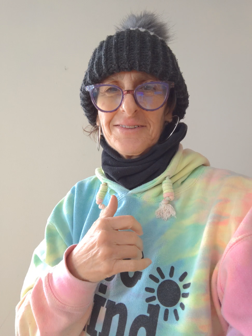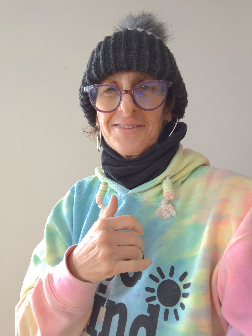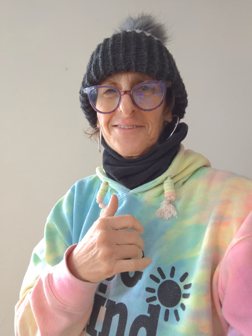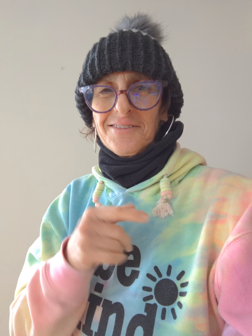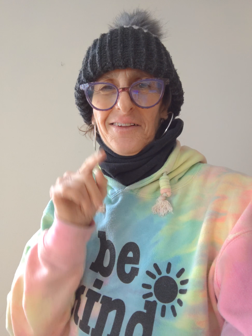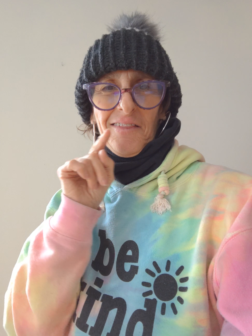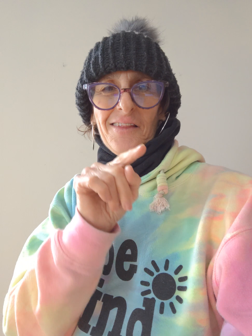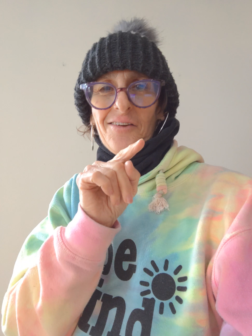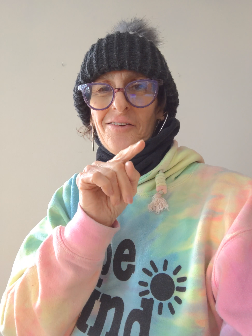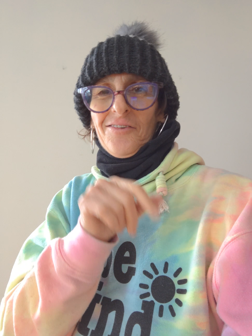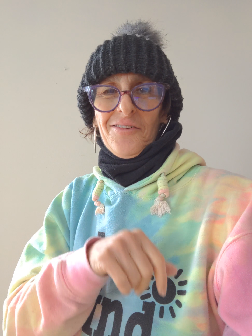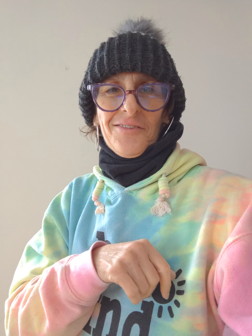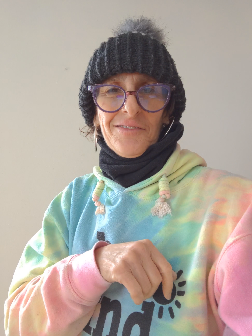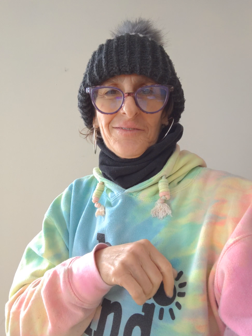there